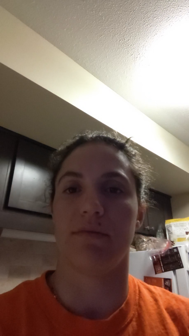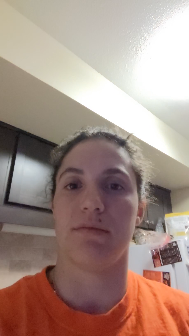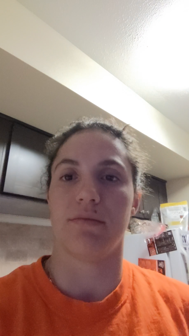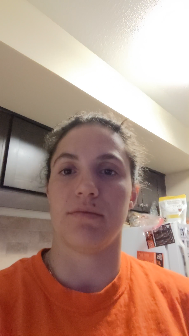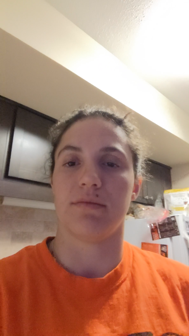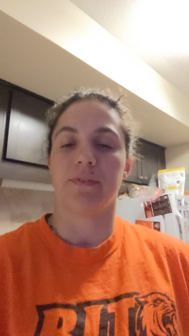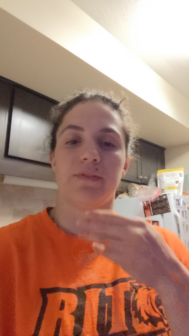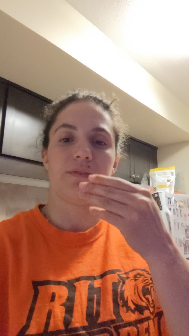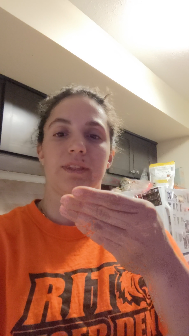feed